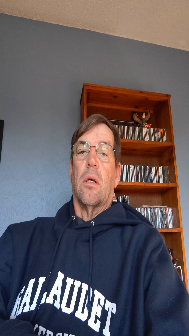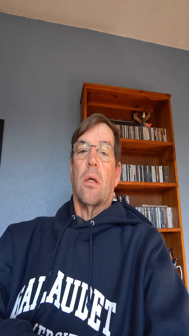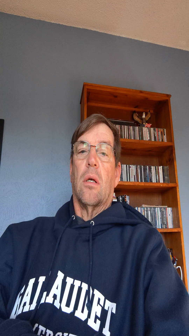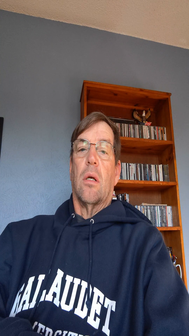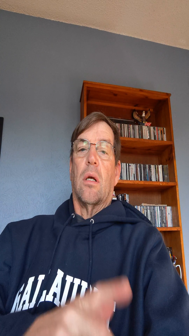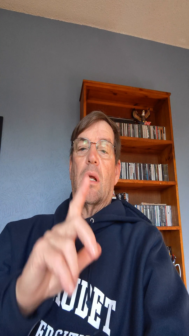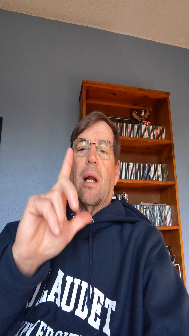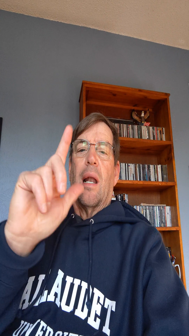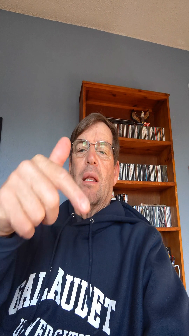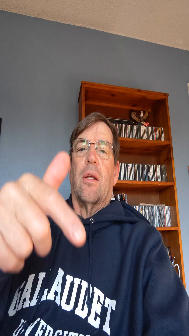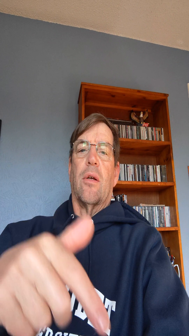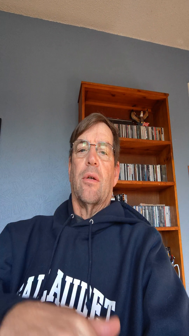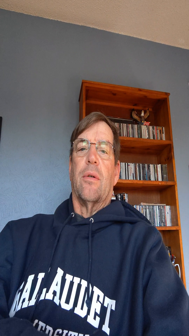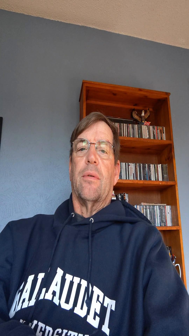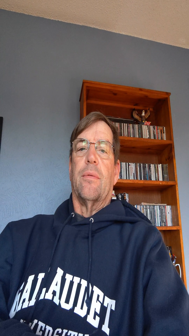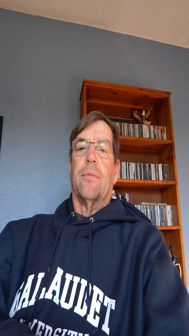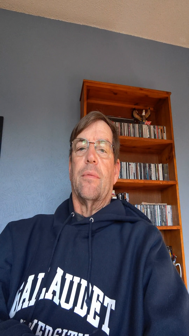later